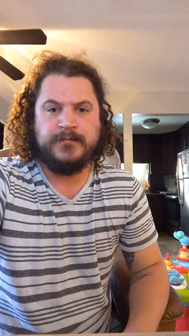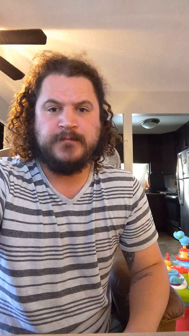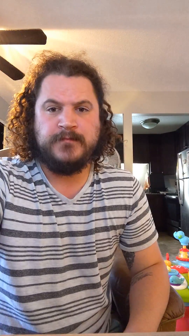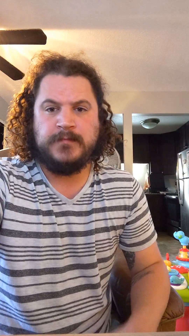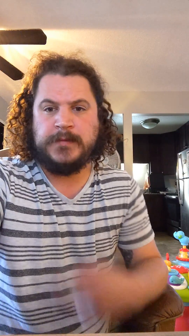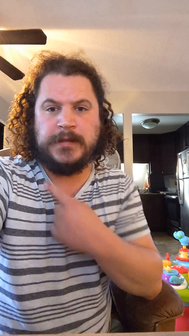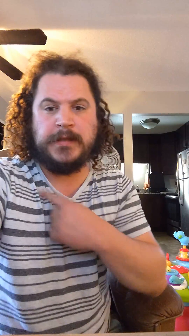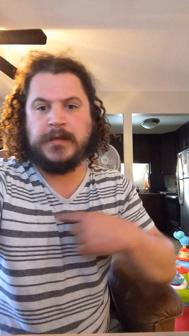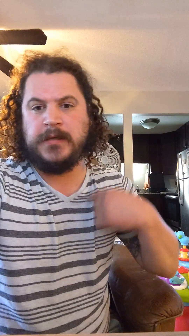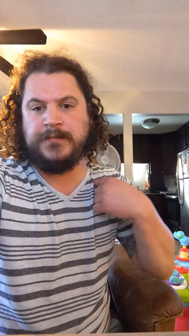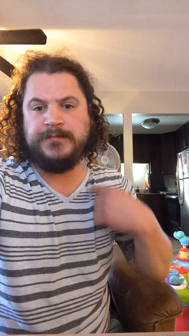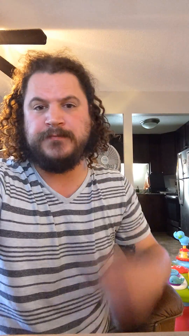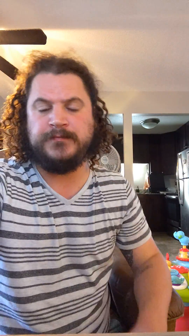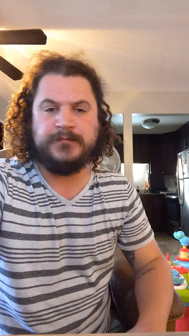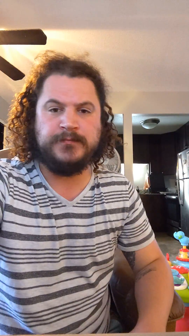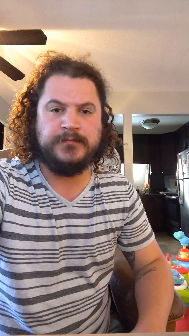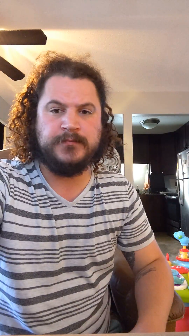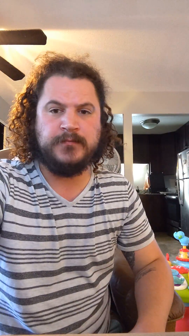necklace